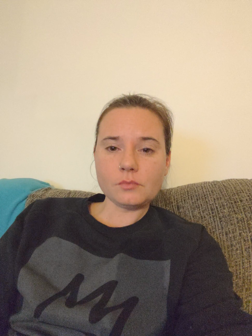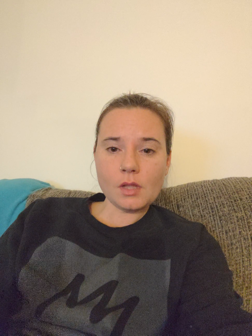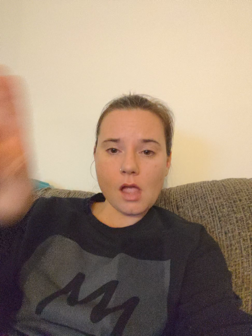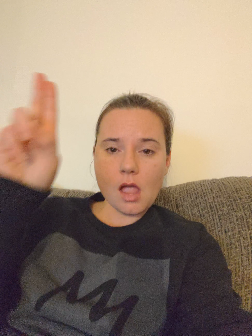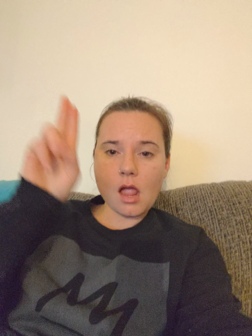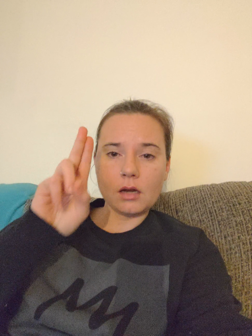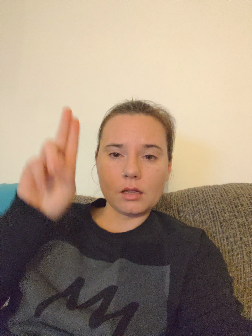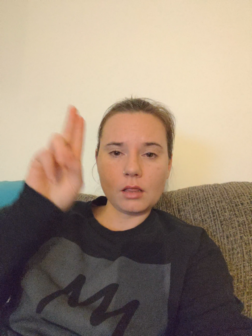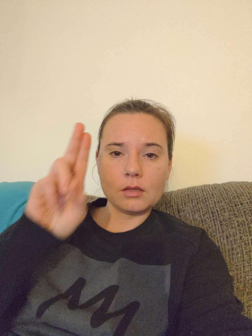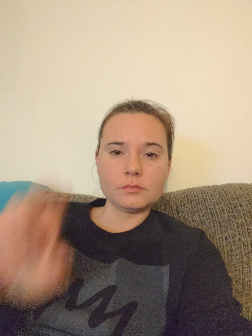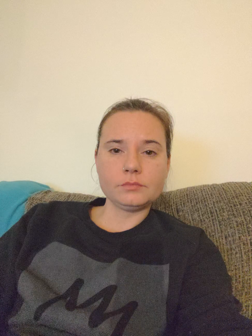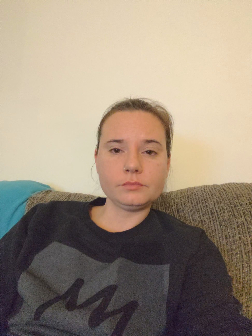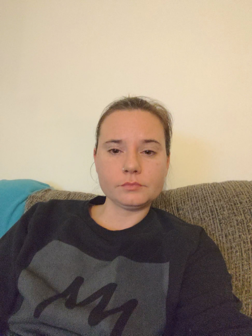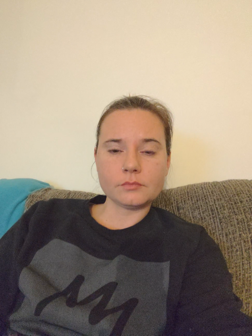uncle